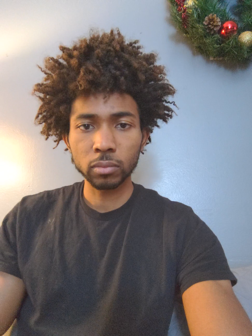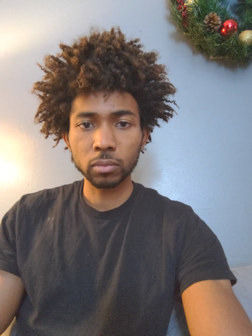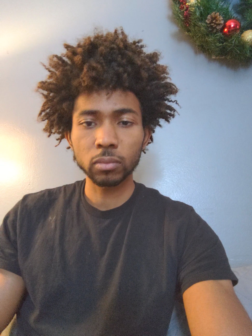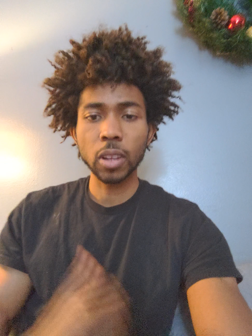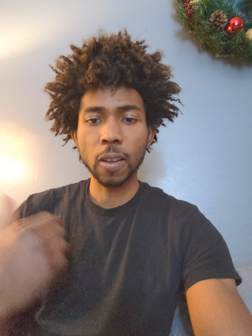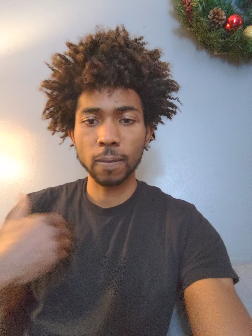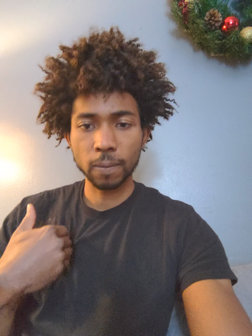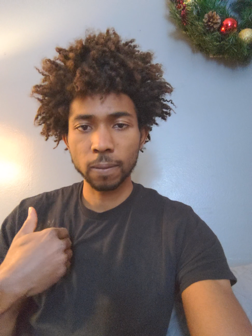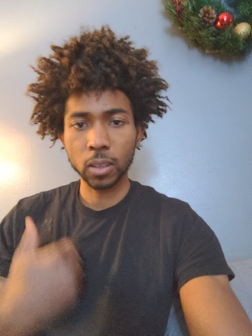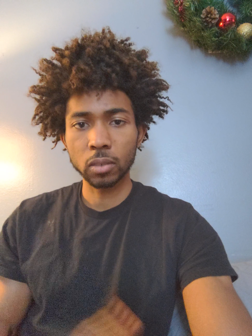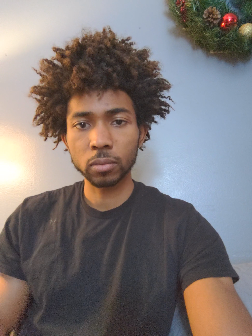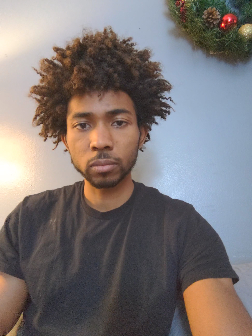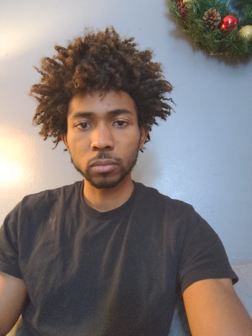have